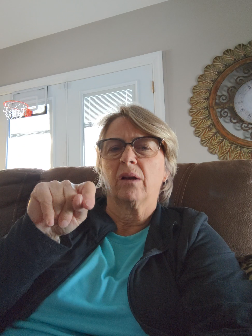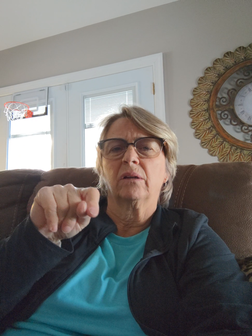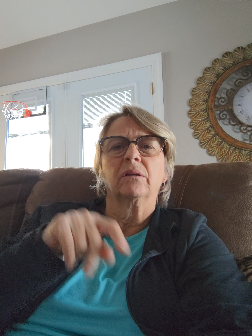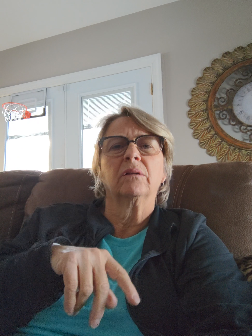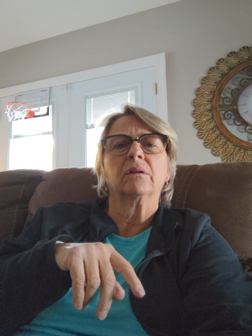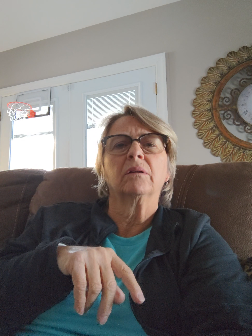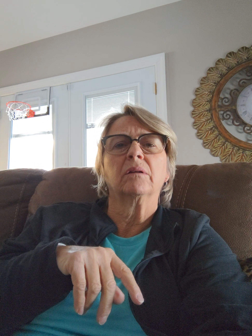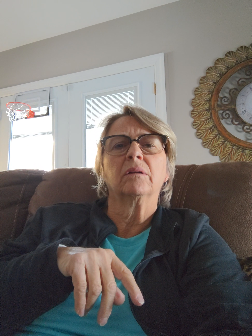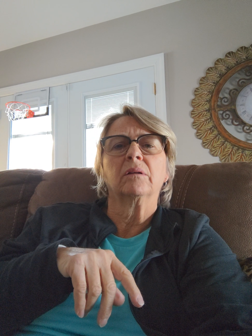cut